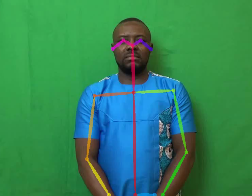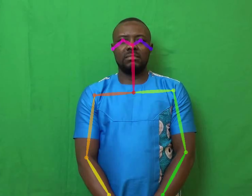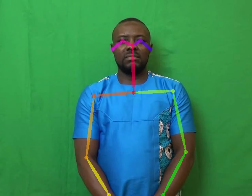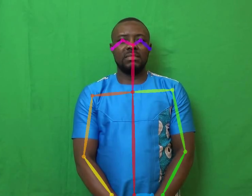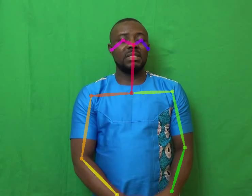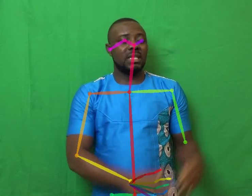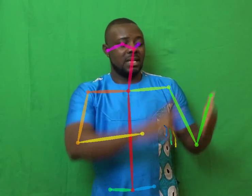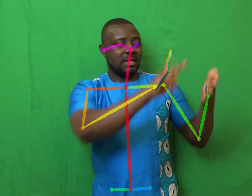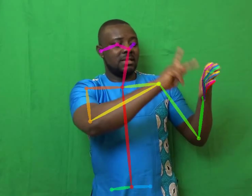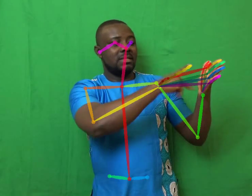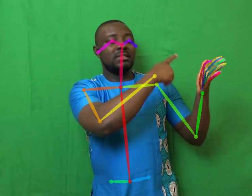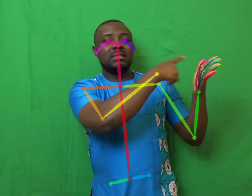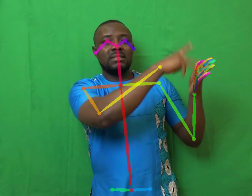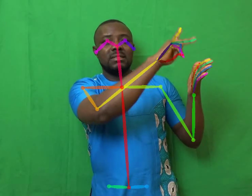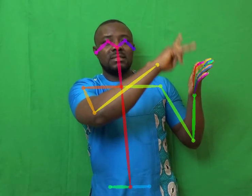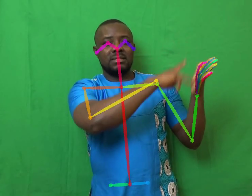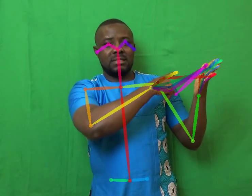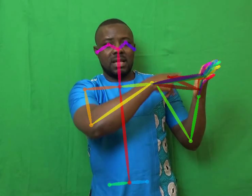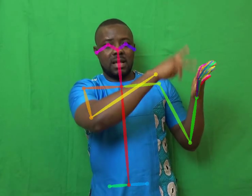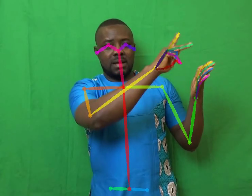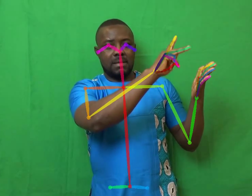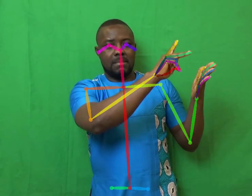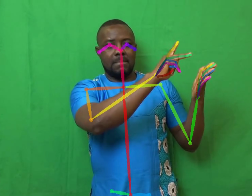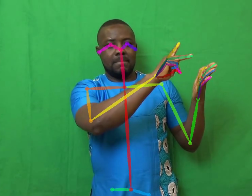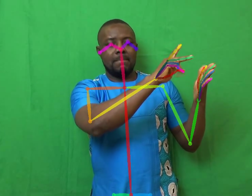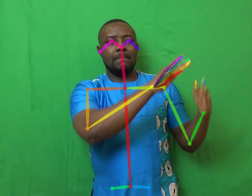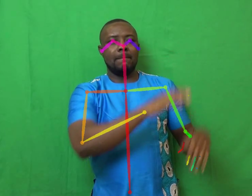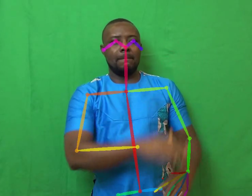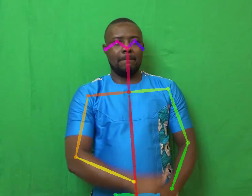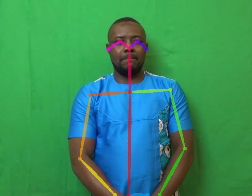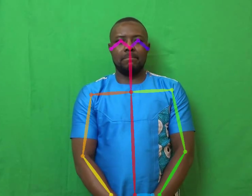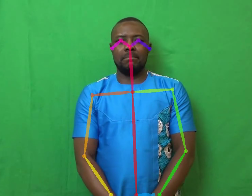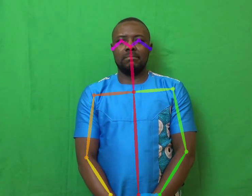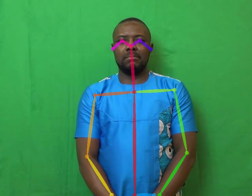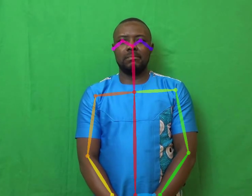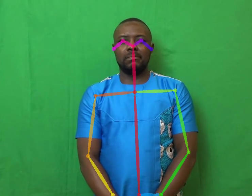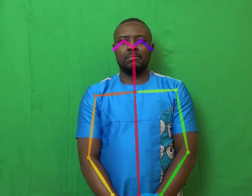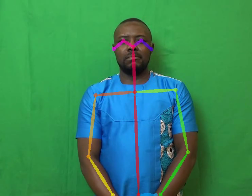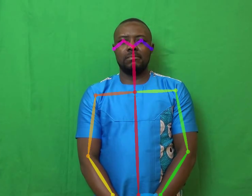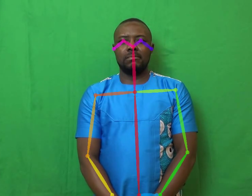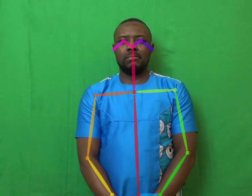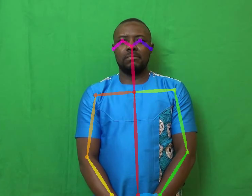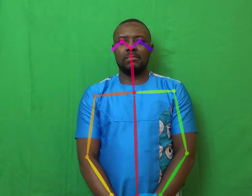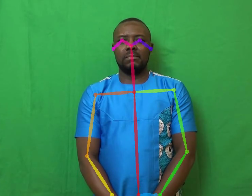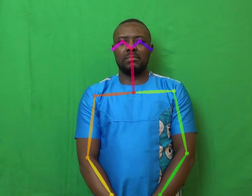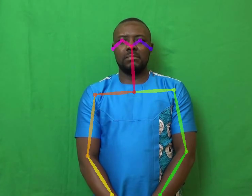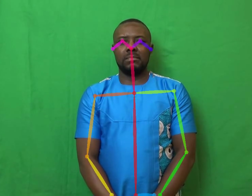Psalm